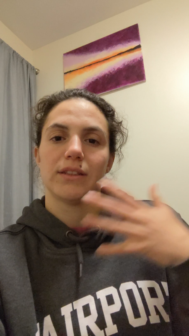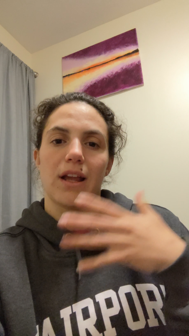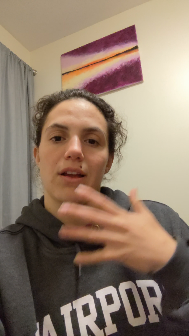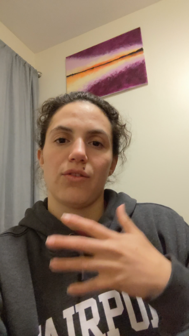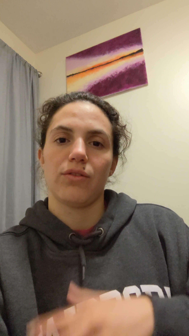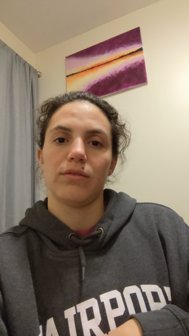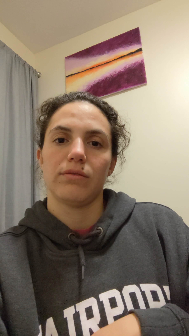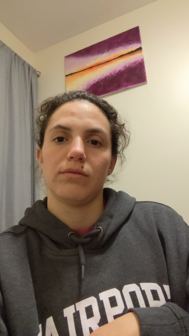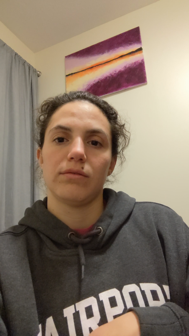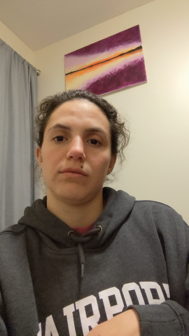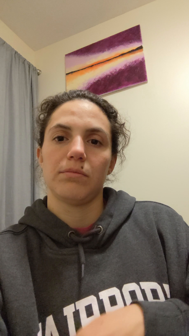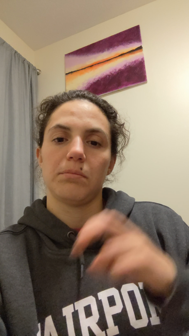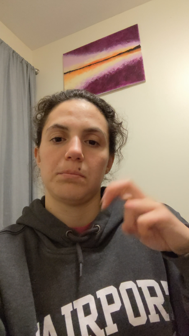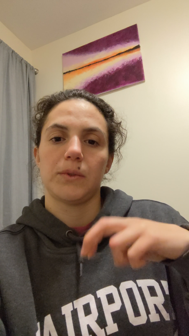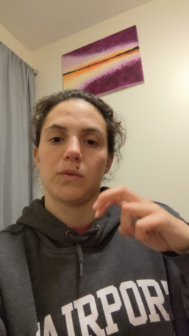potato